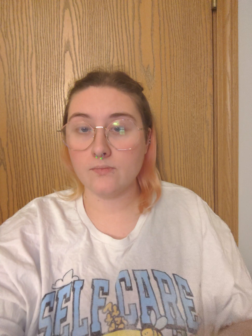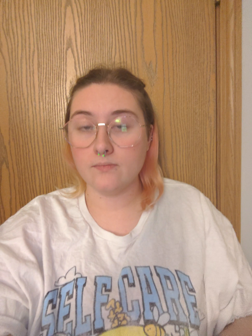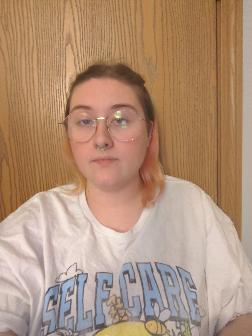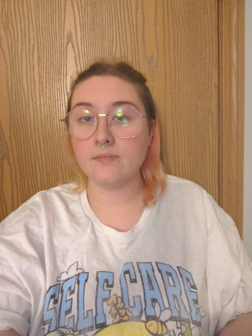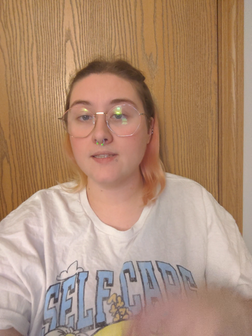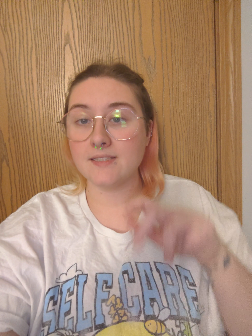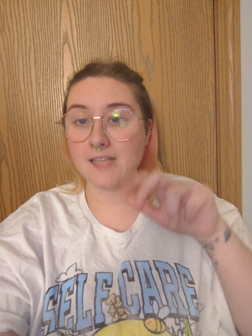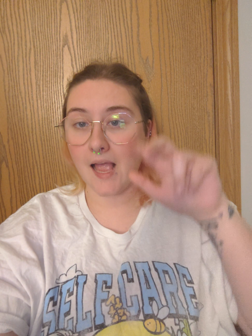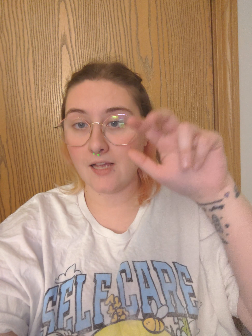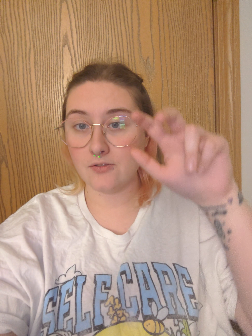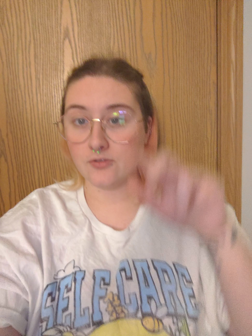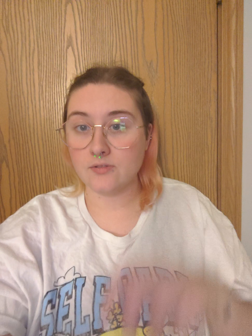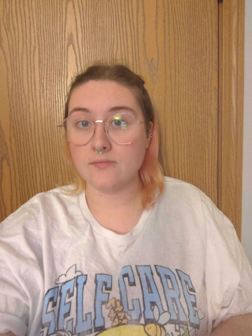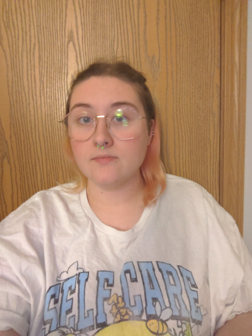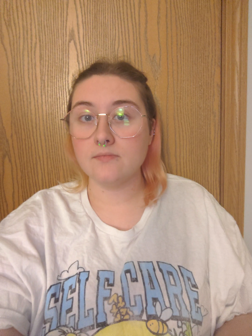stairs